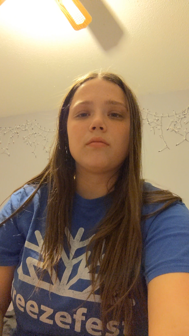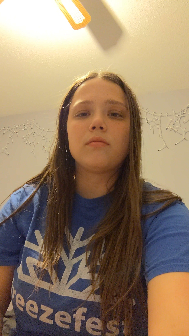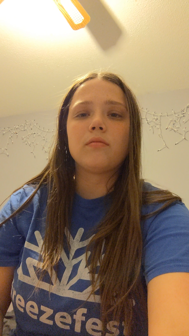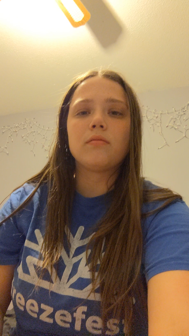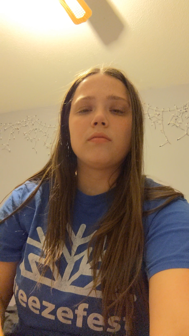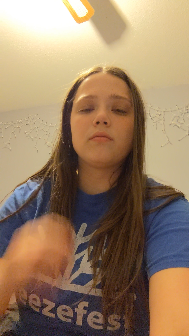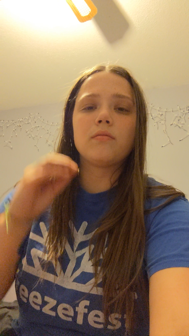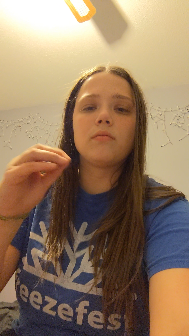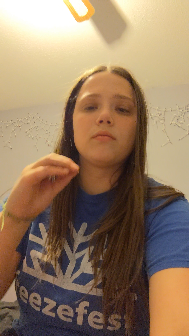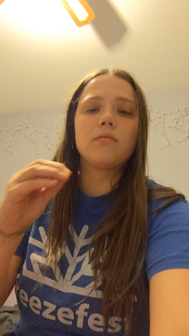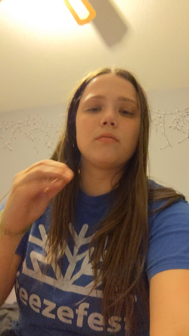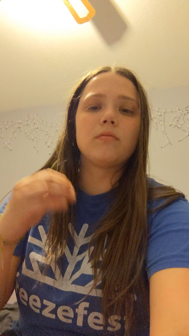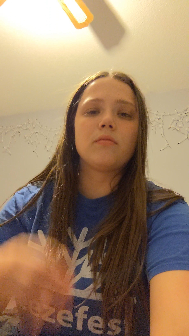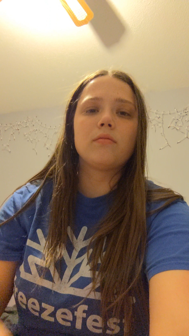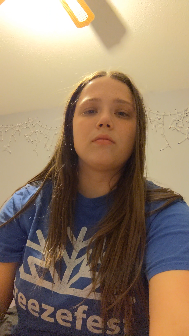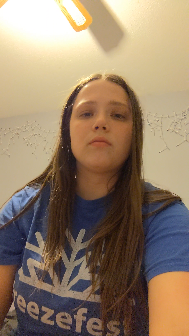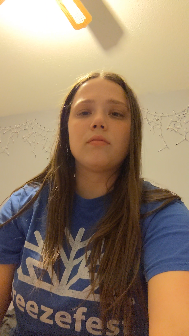fix